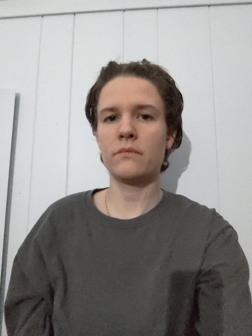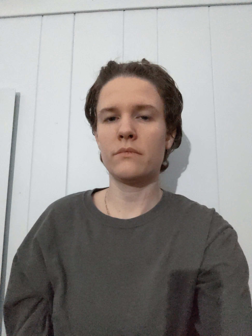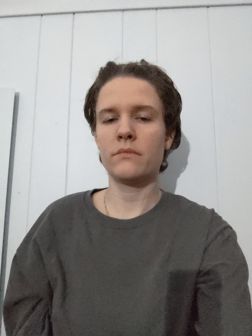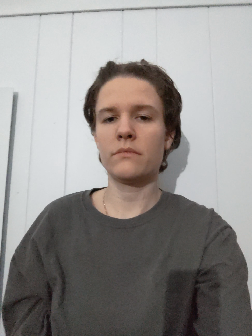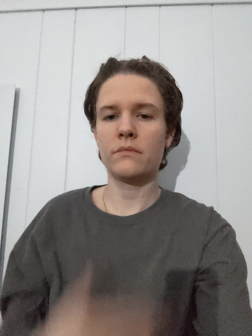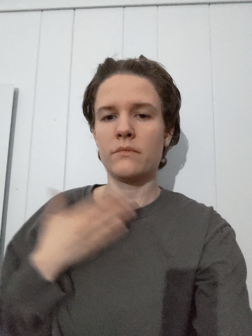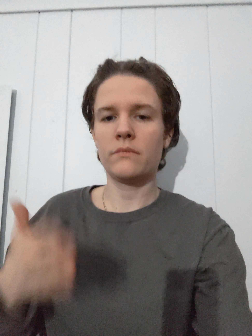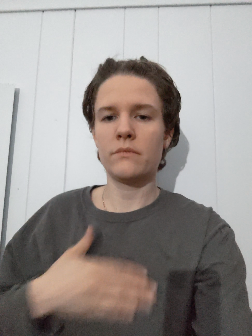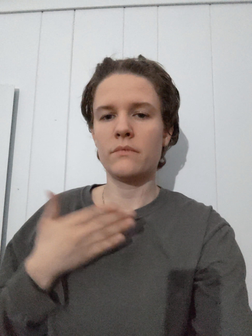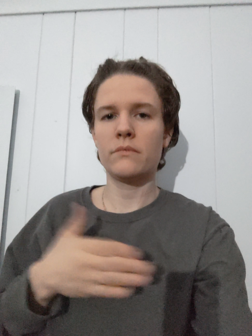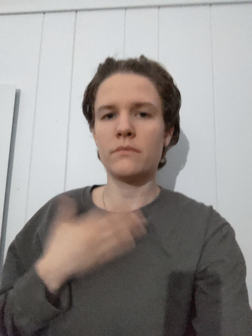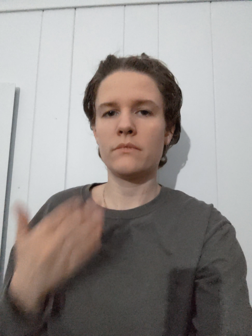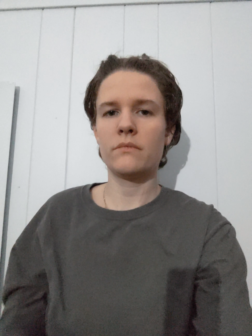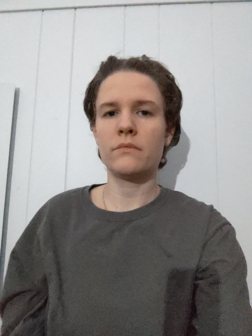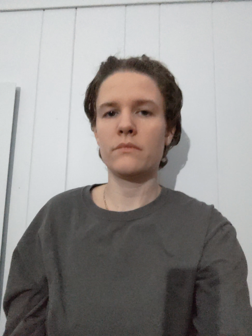happy